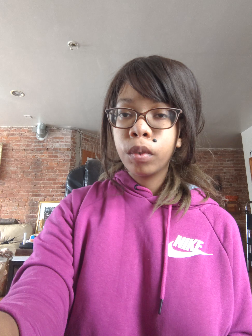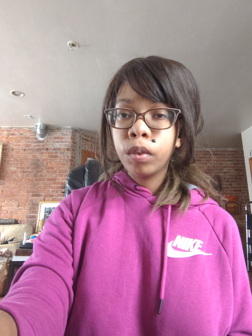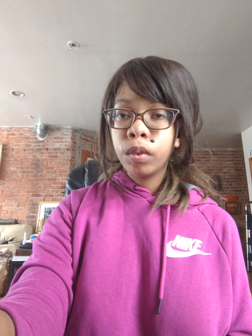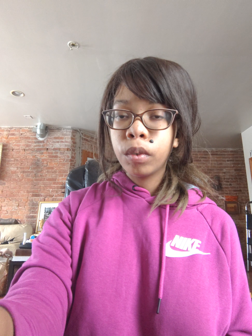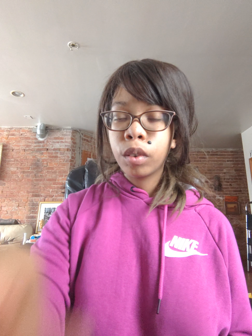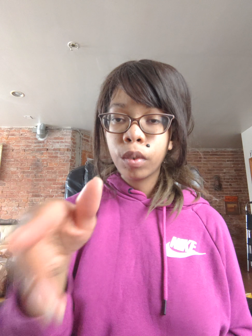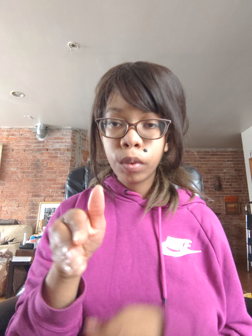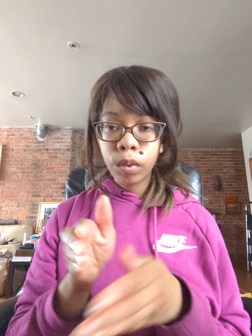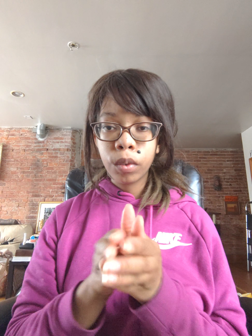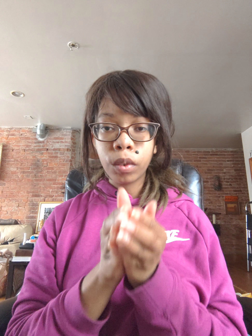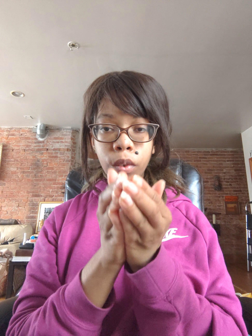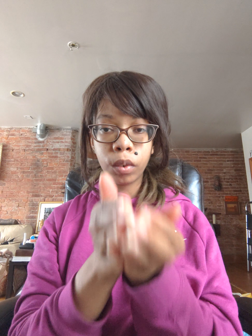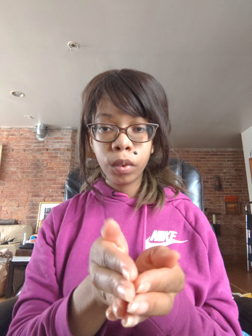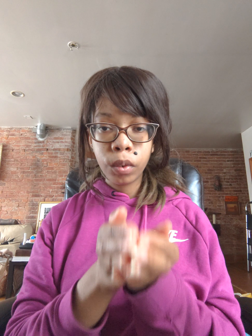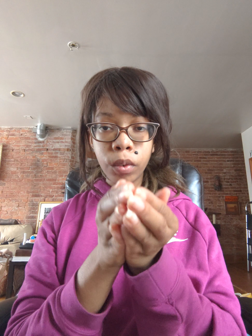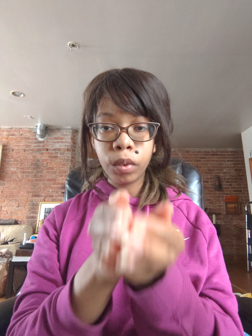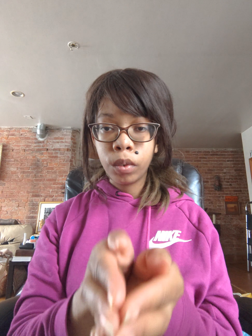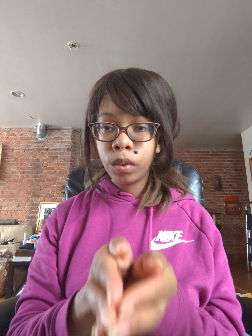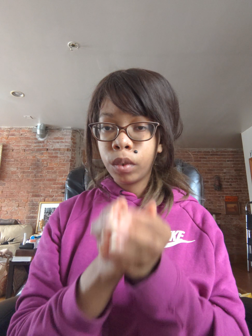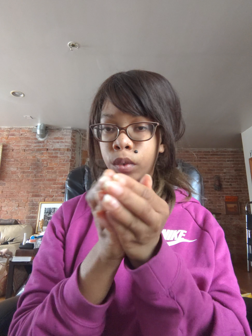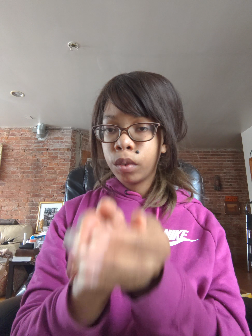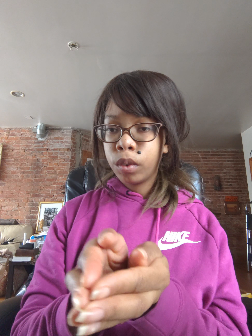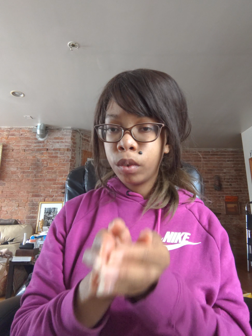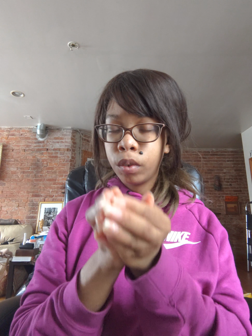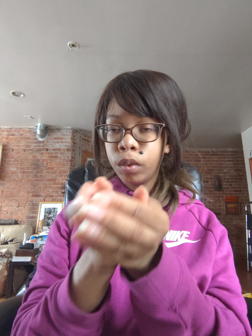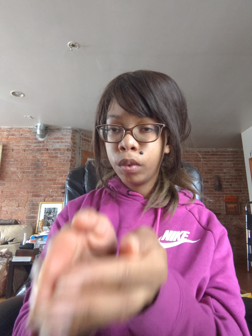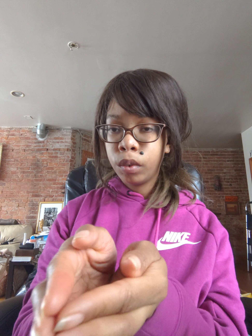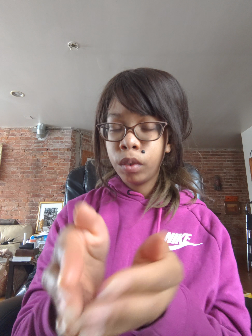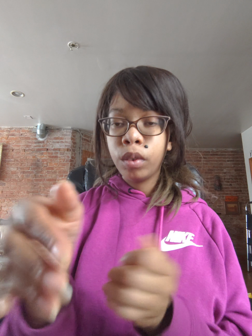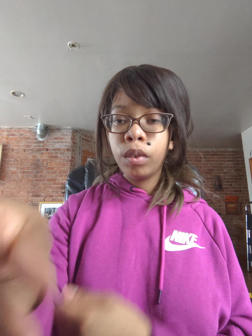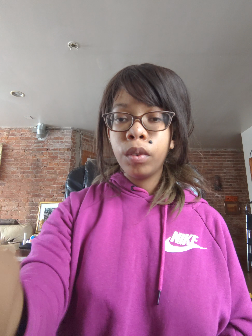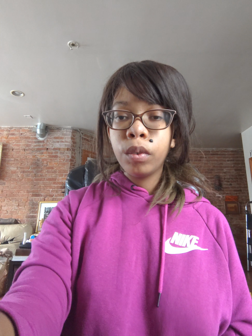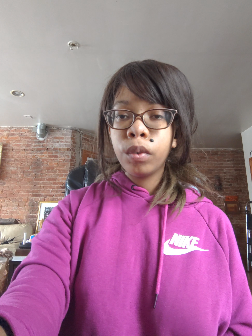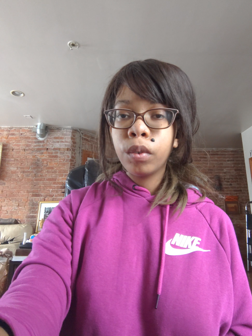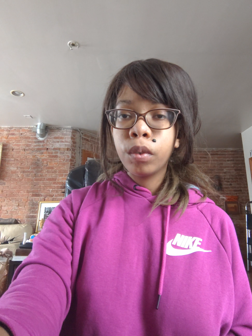boat